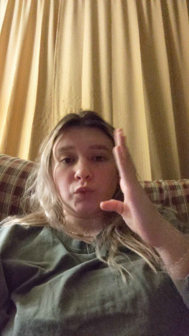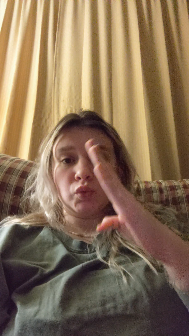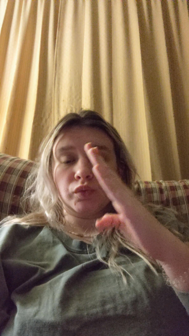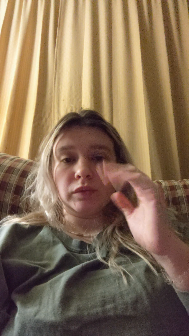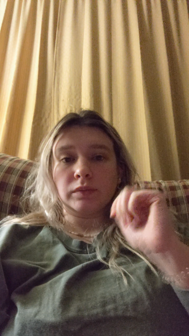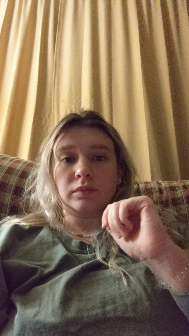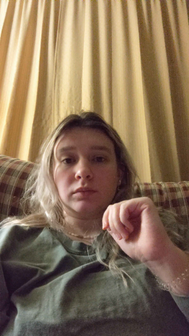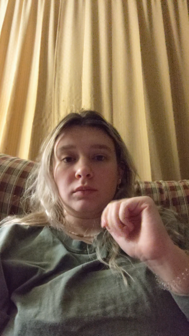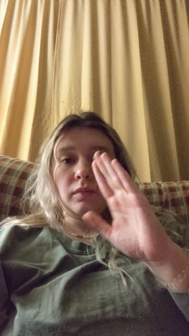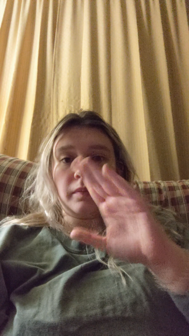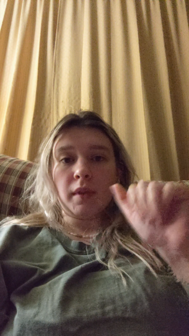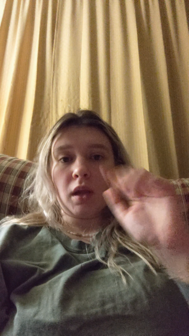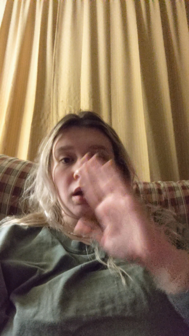baa baa